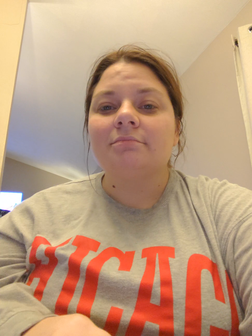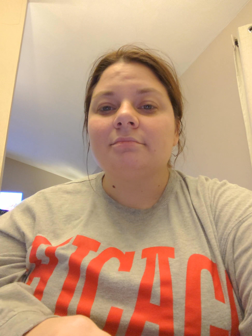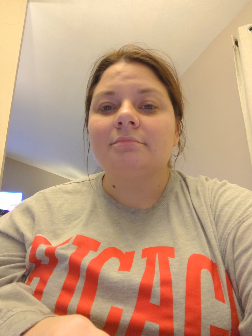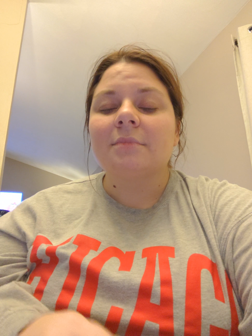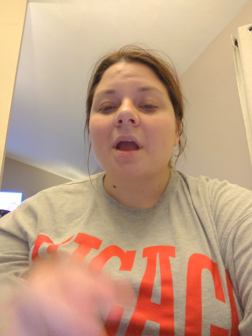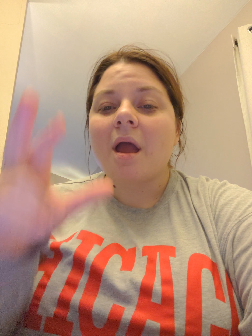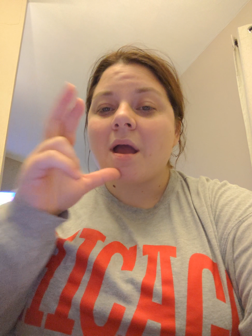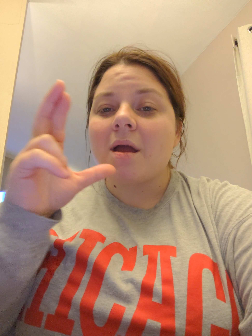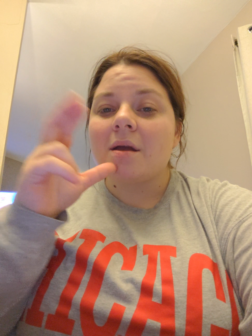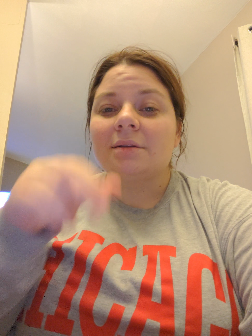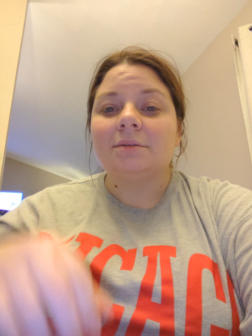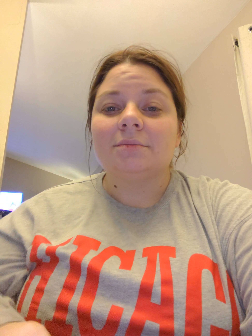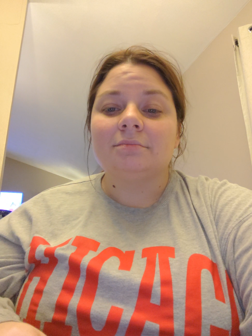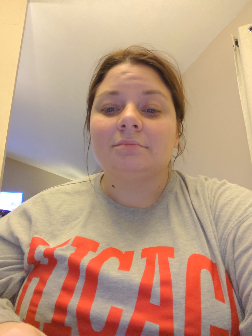hen